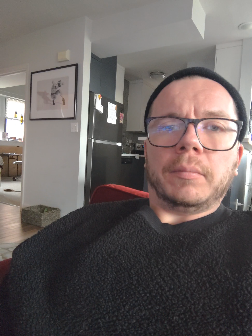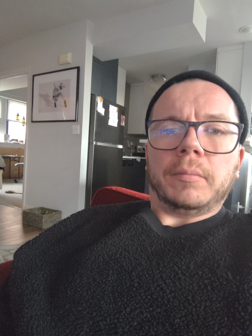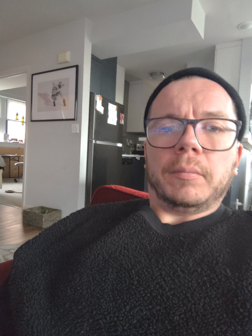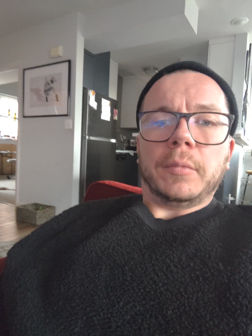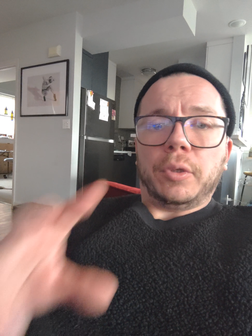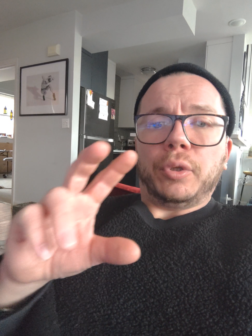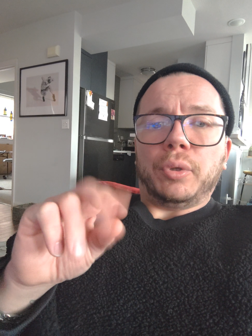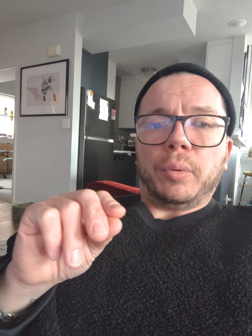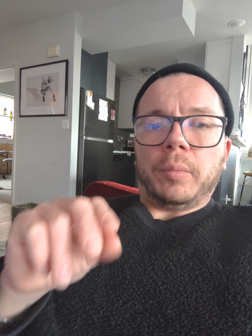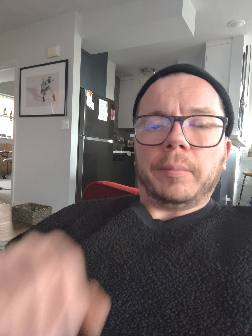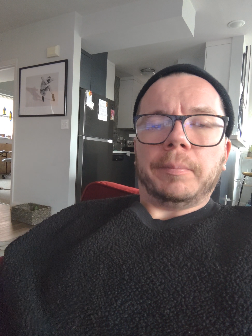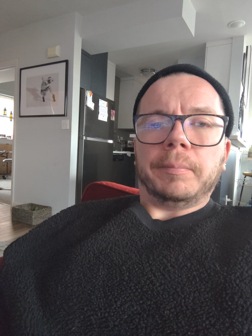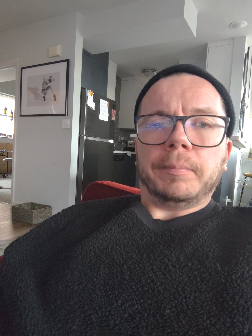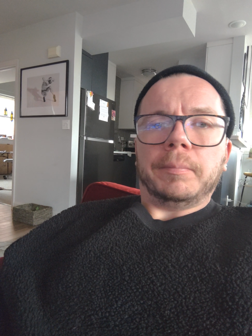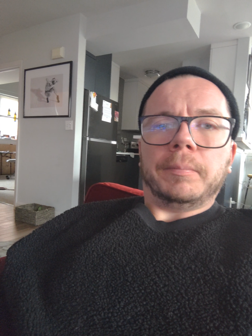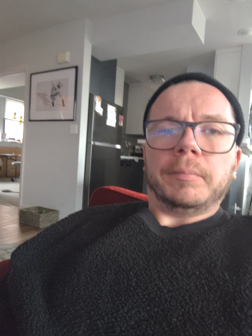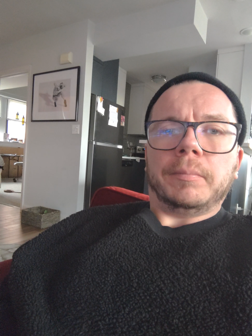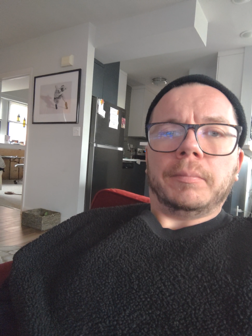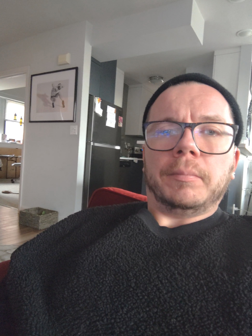no